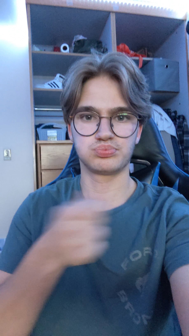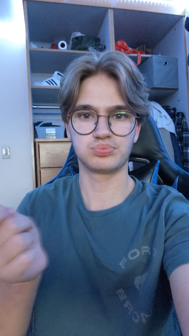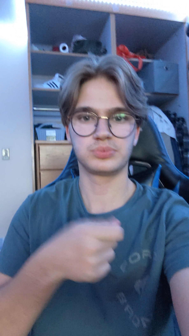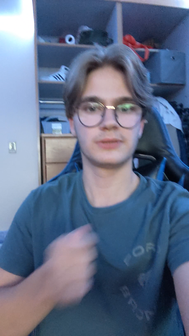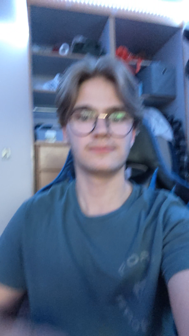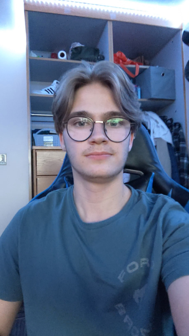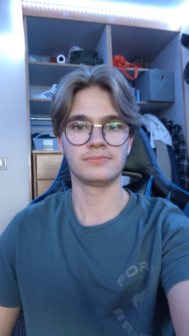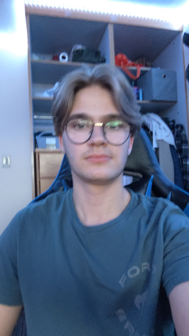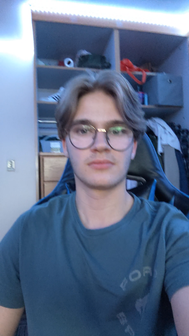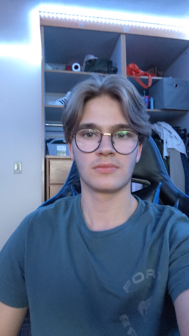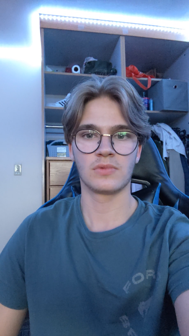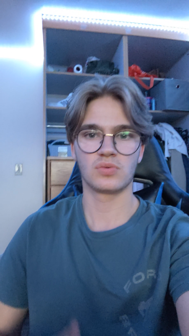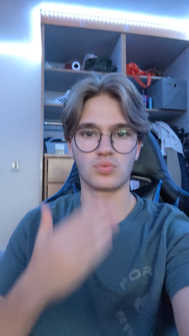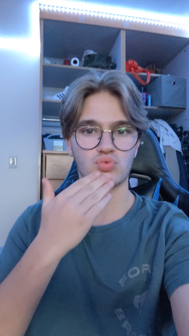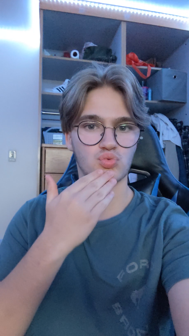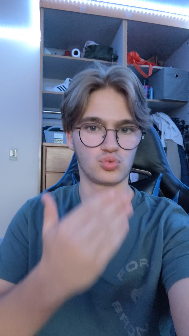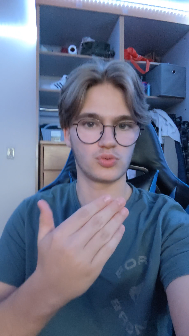good